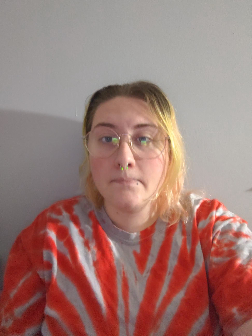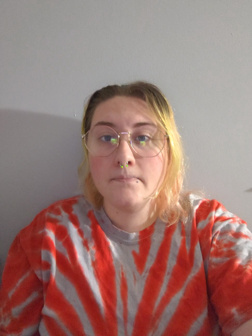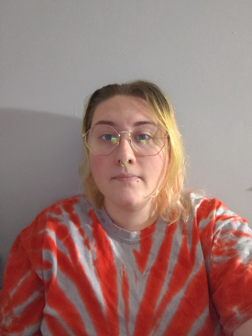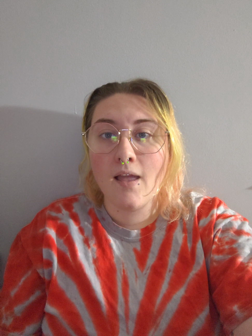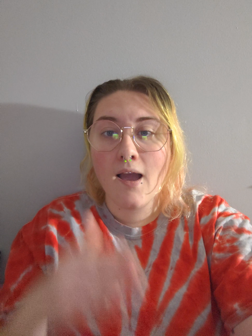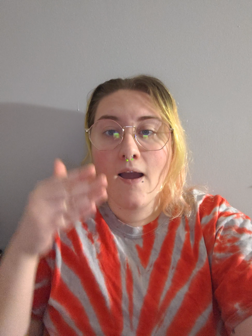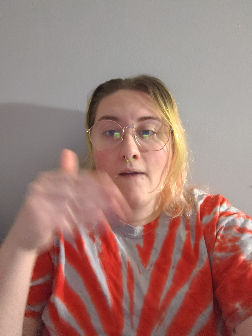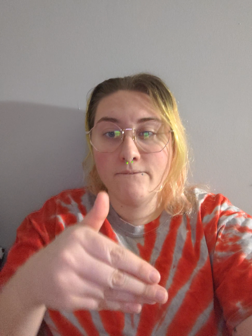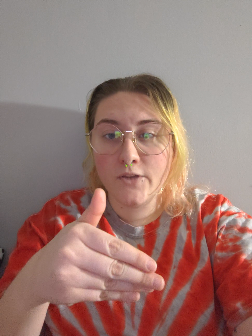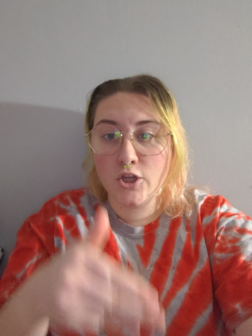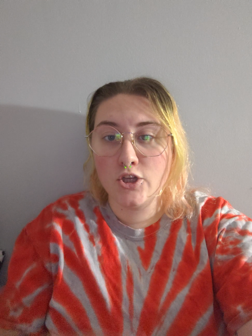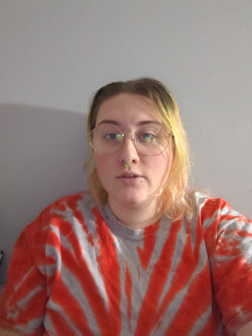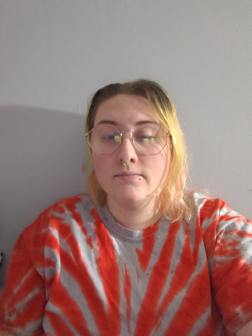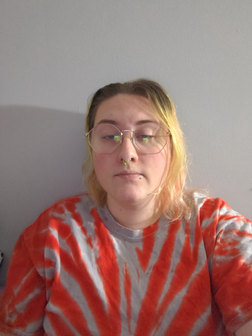after